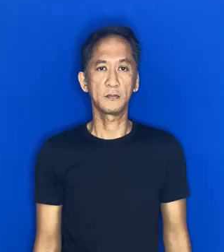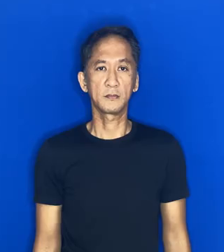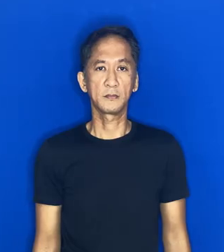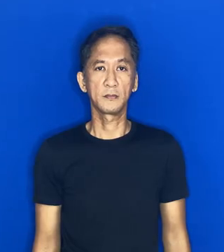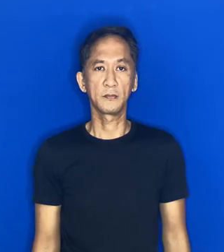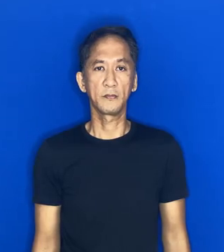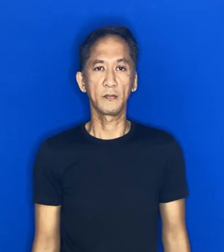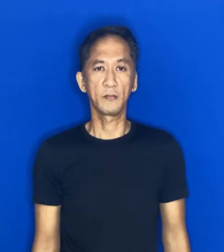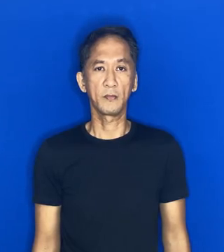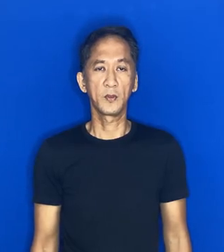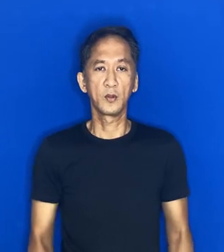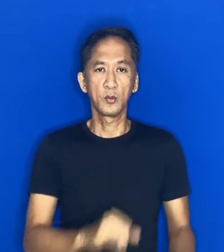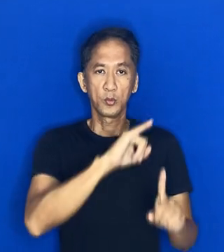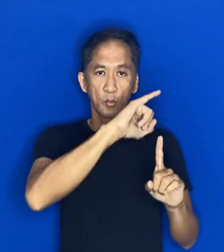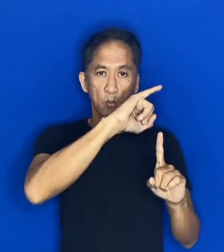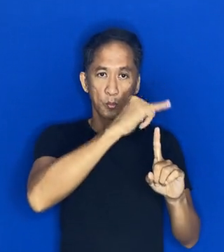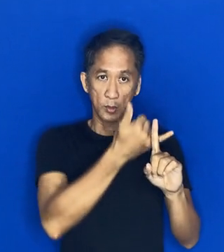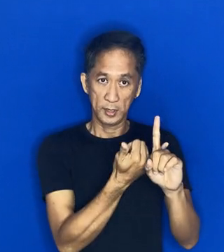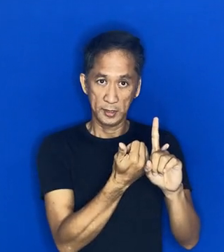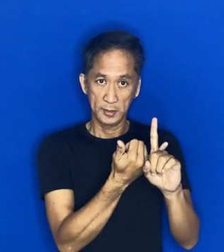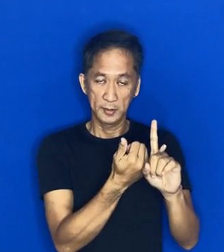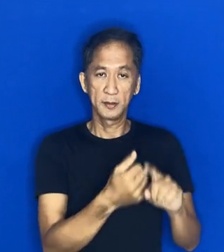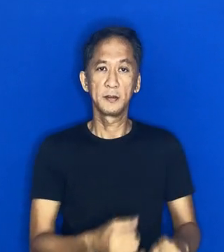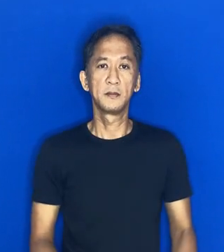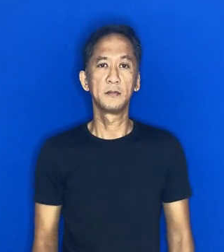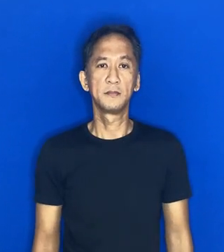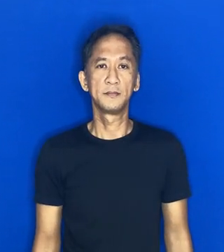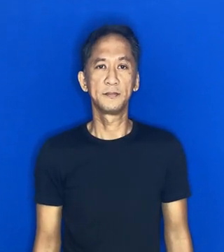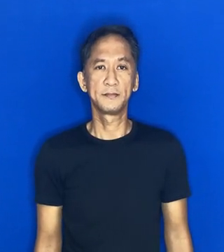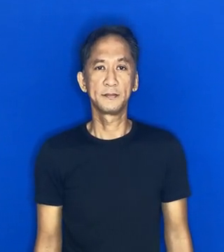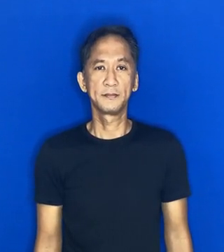july